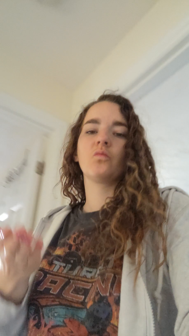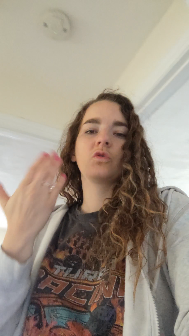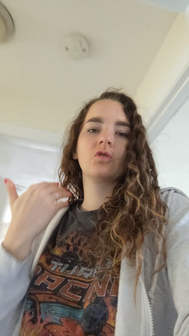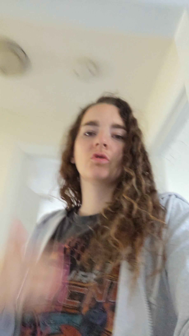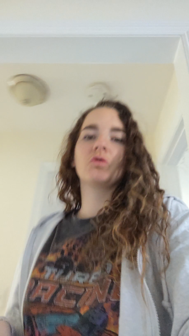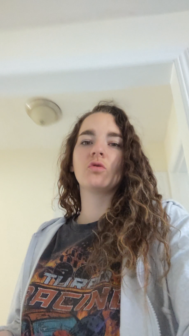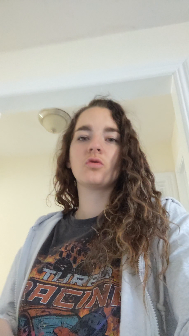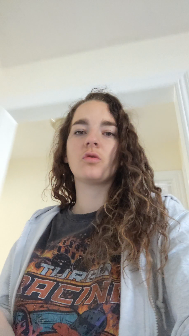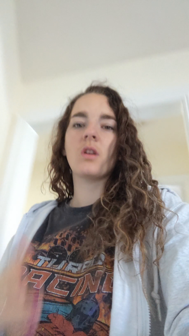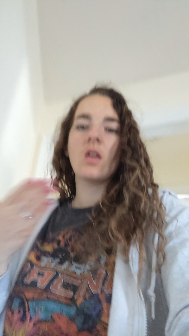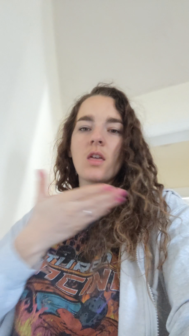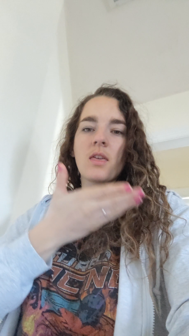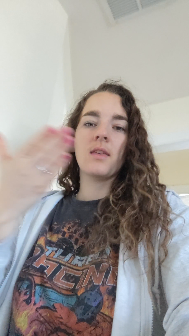carry